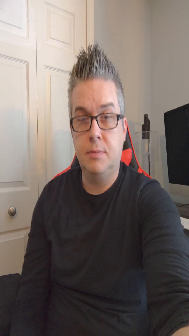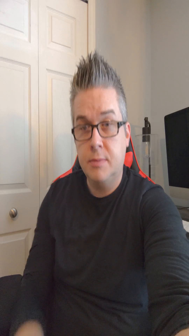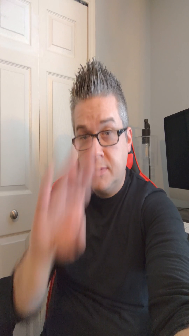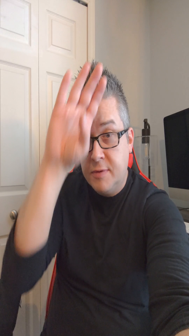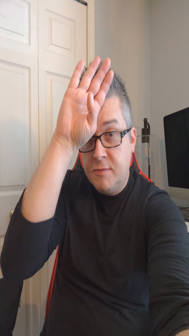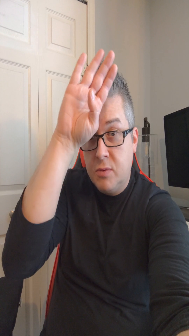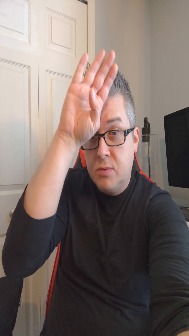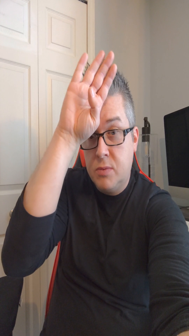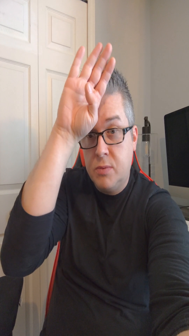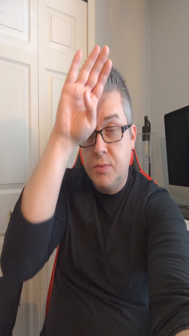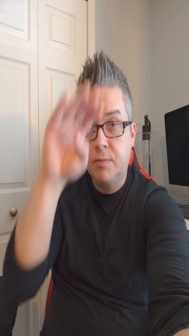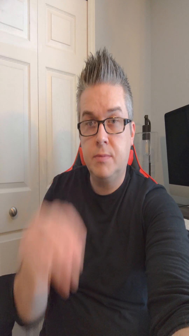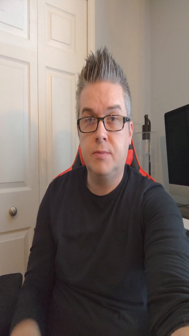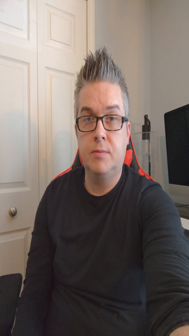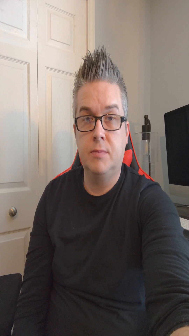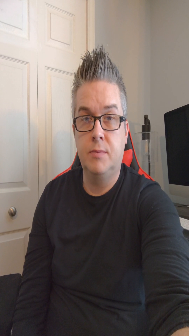fireman